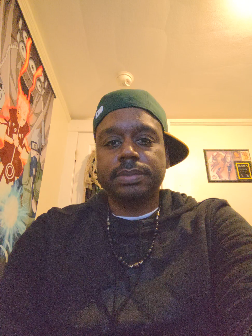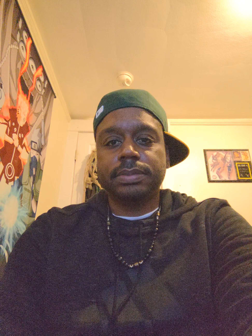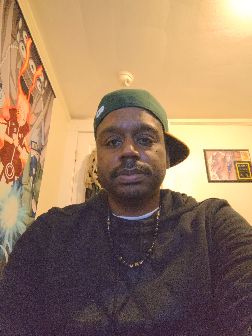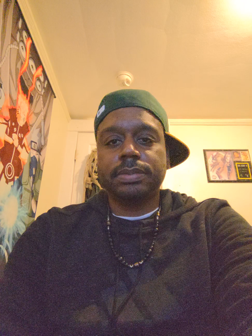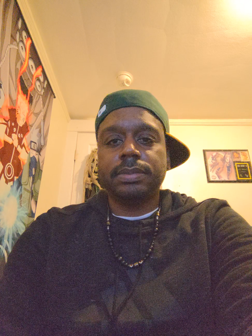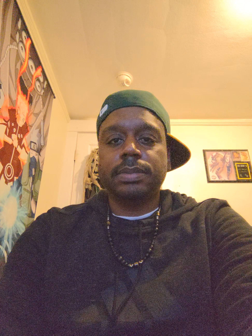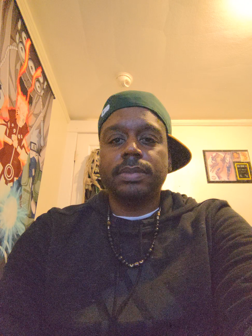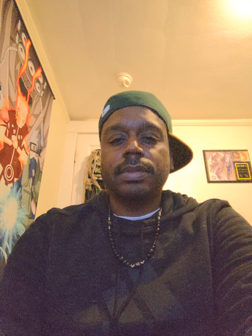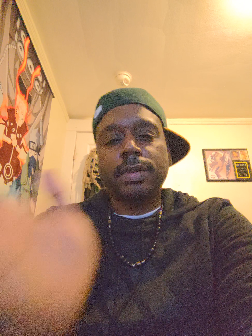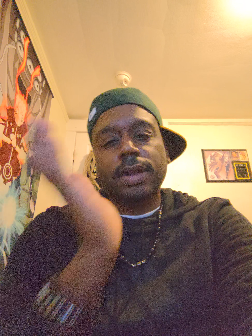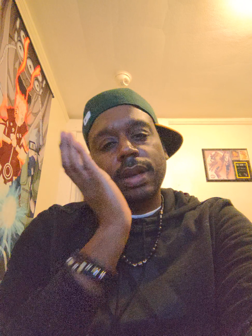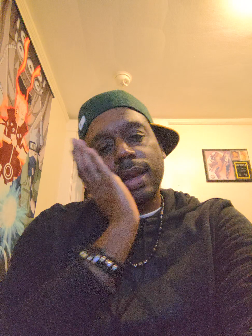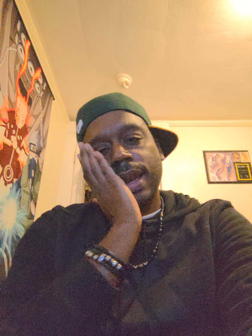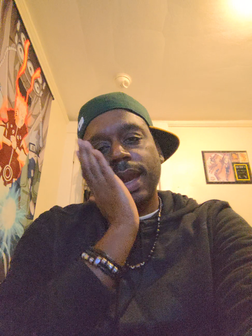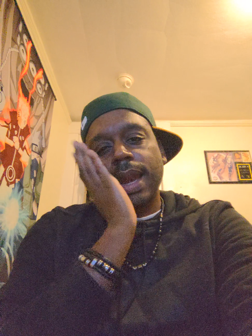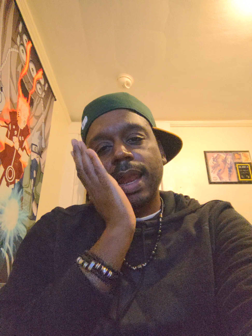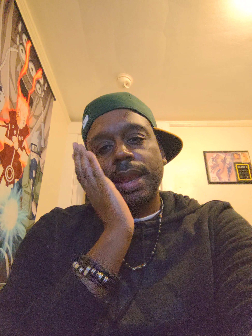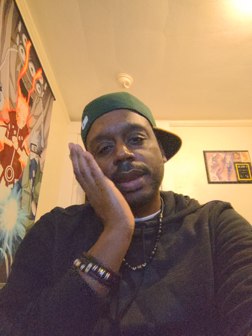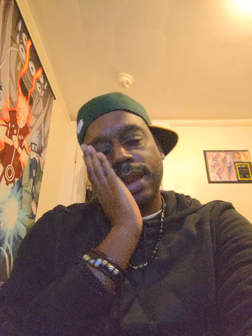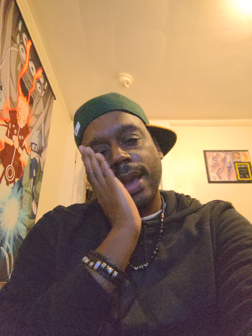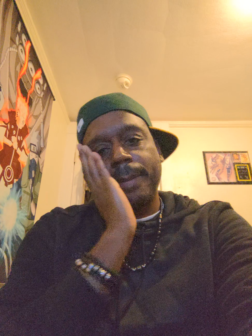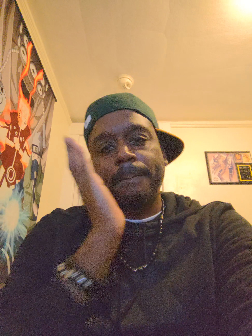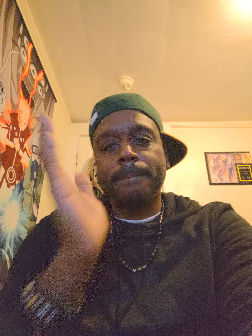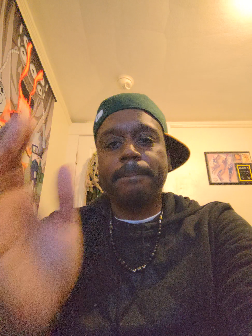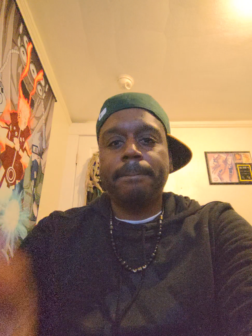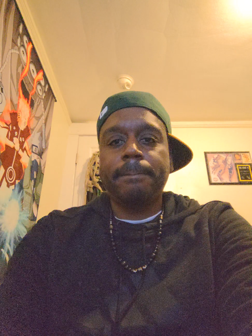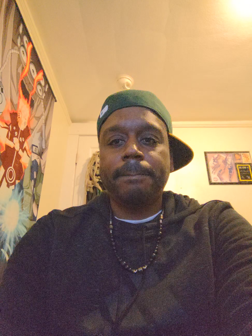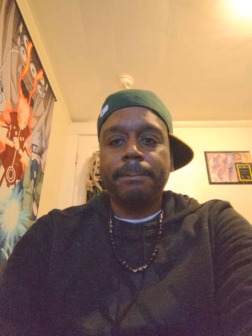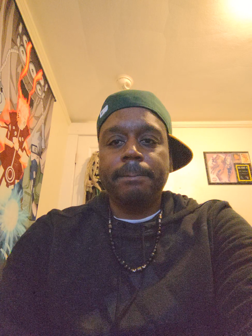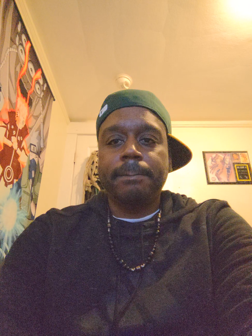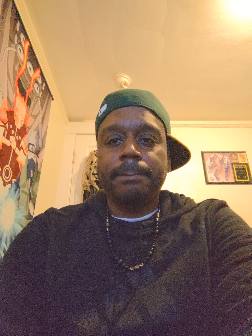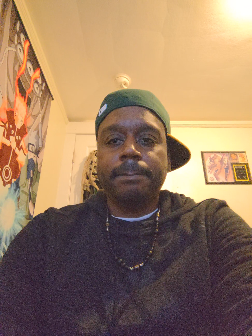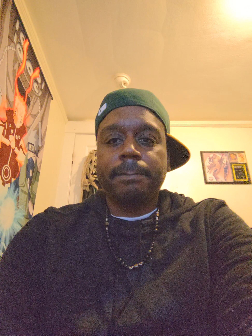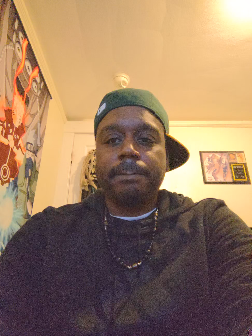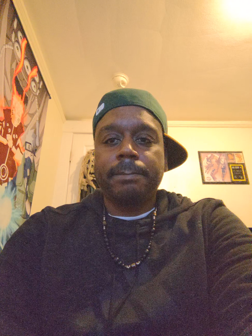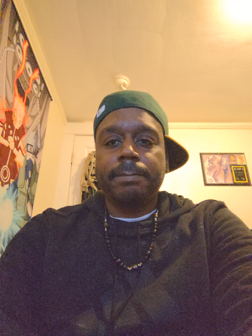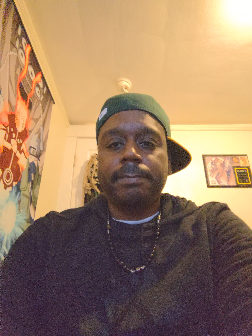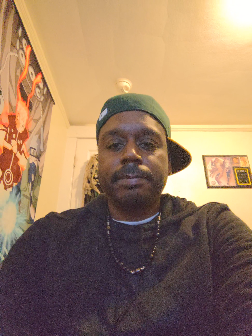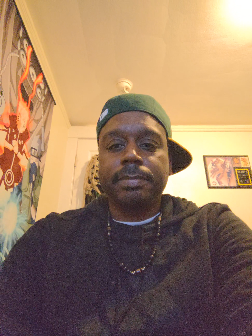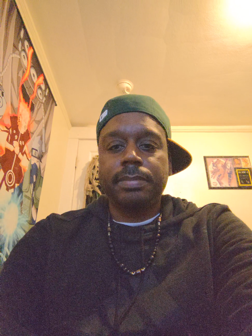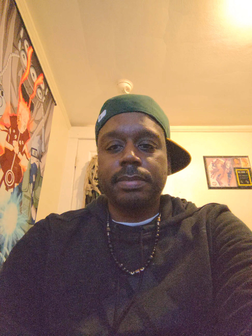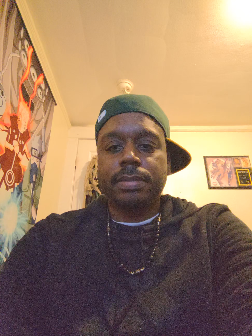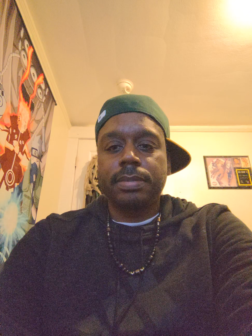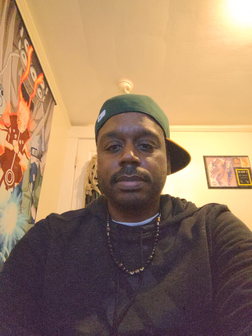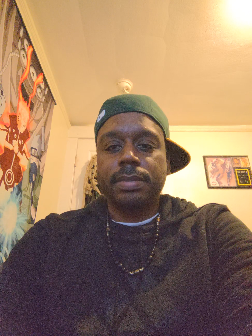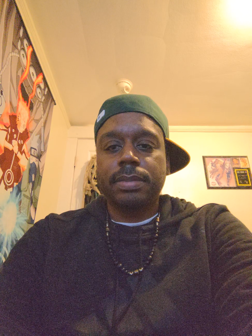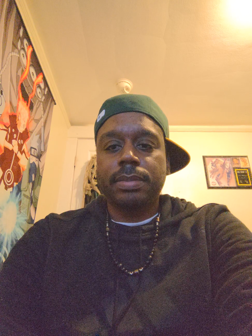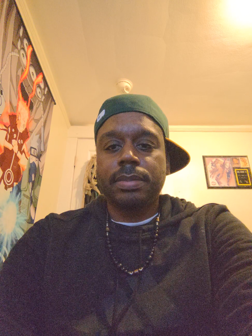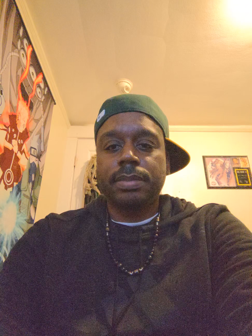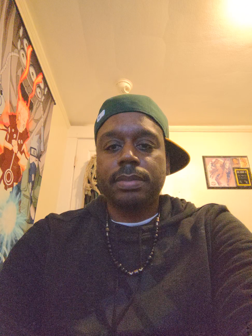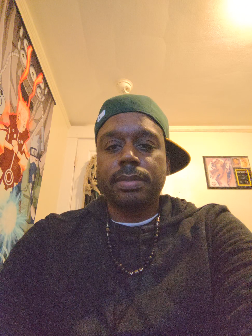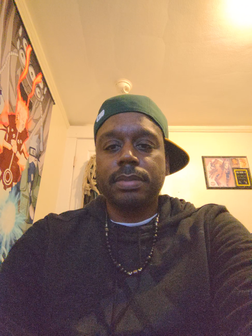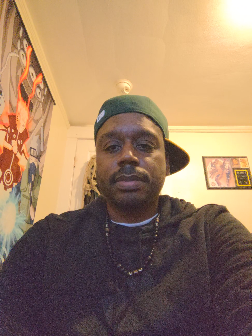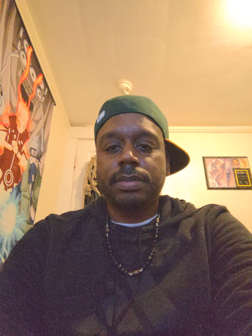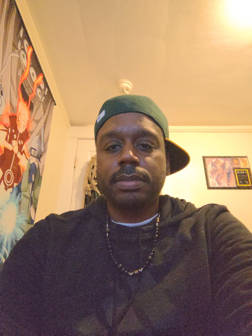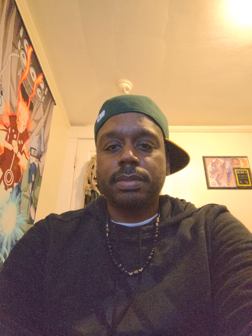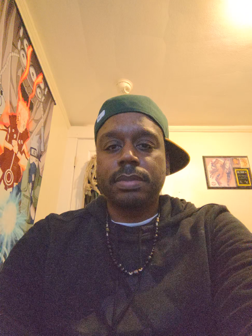nap